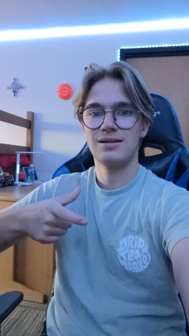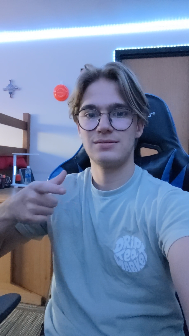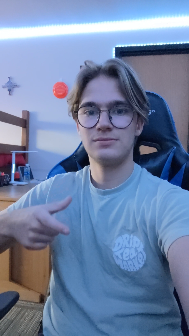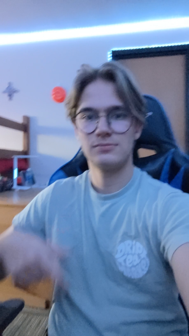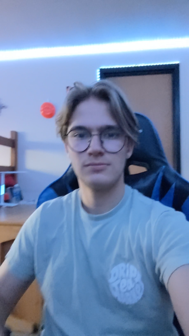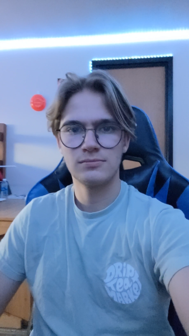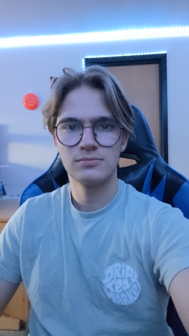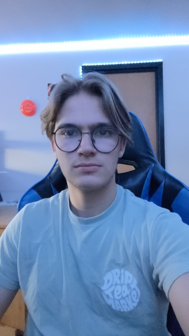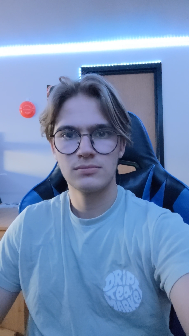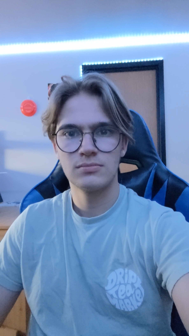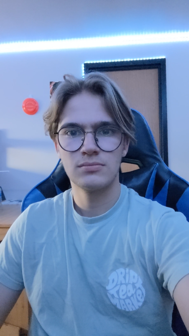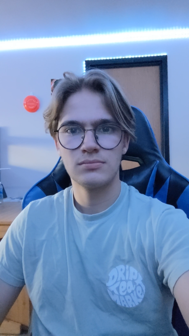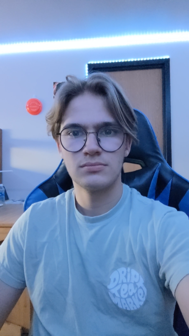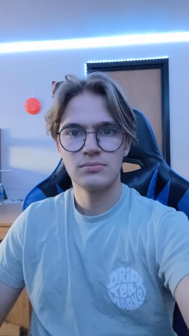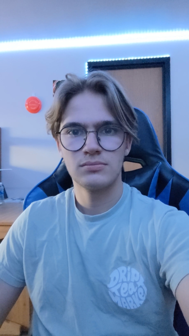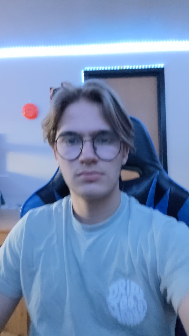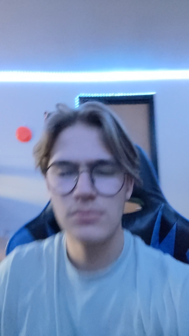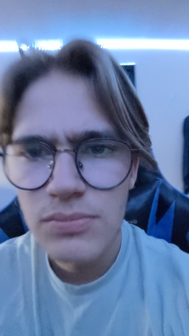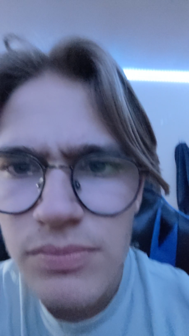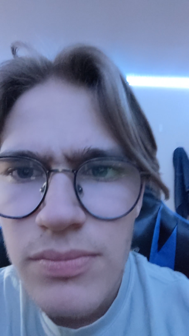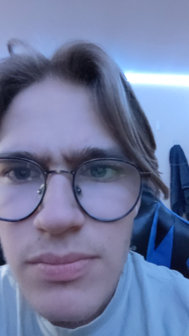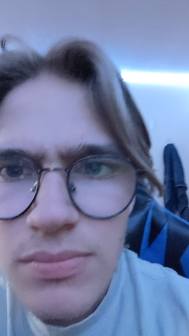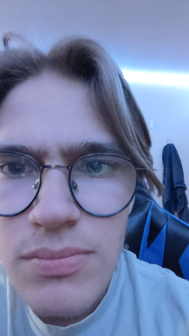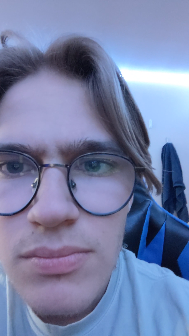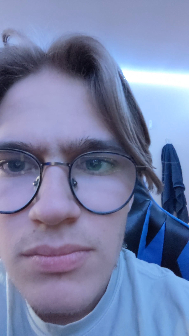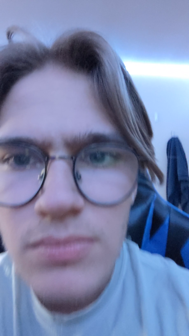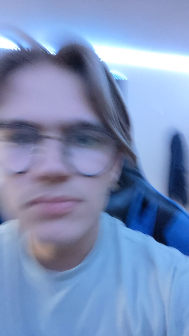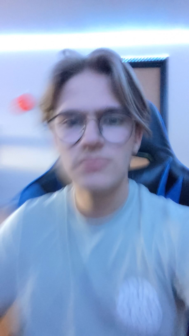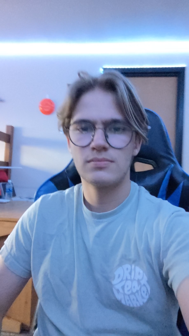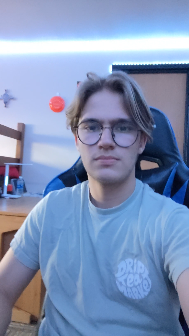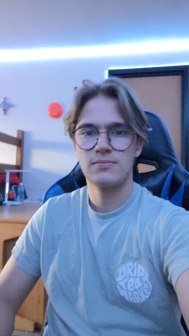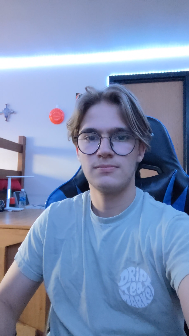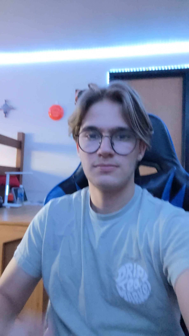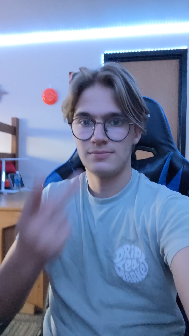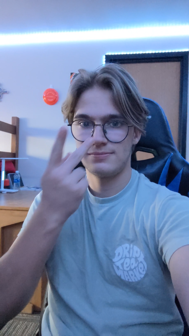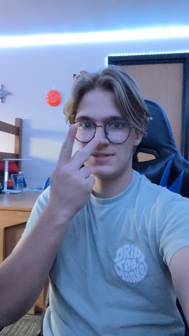penis